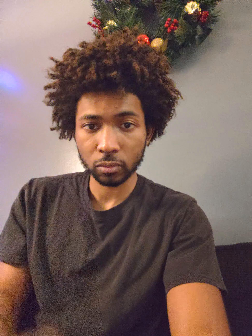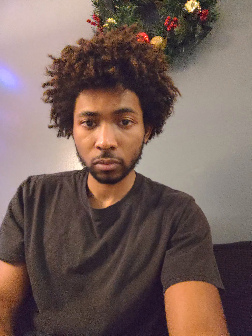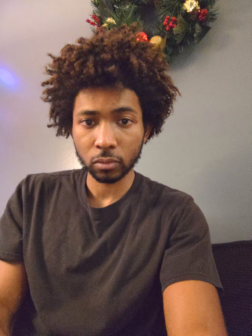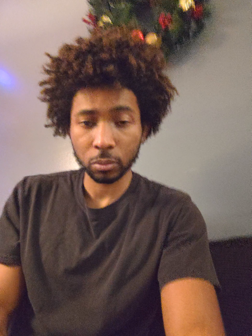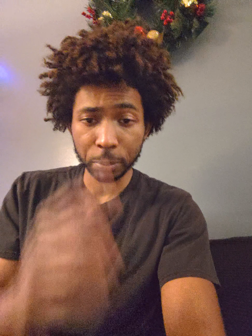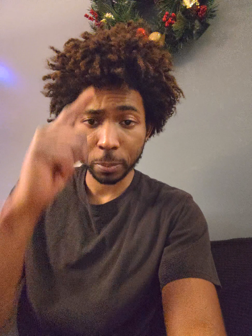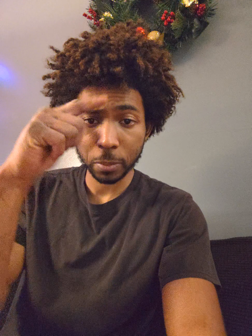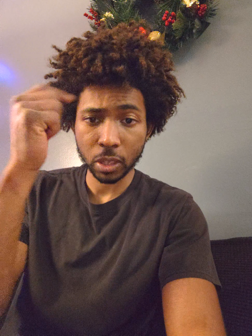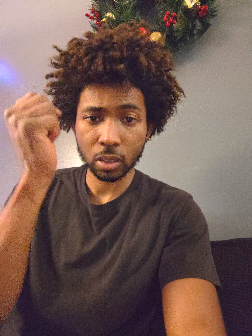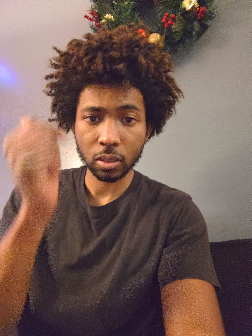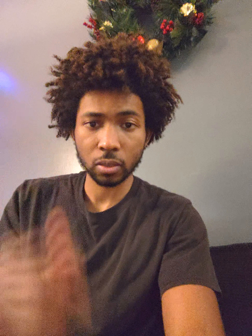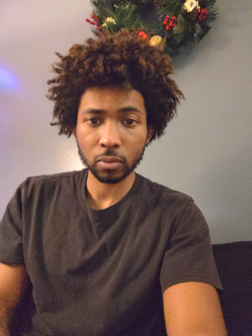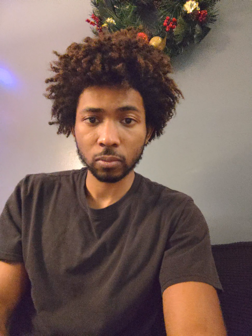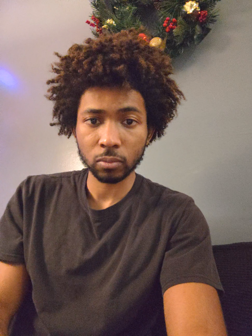because